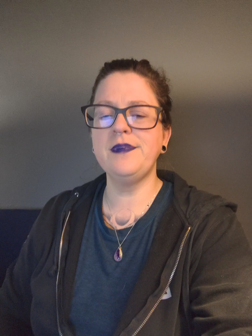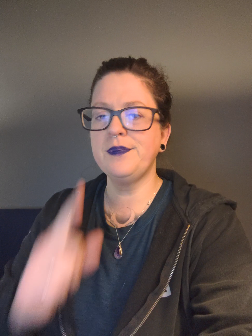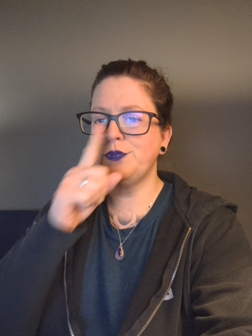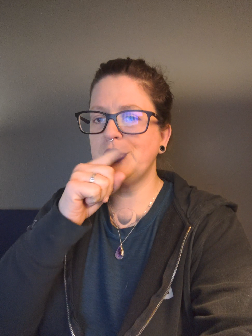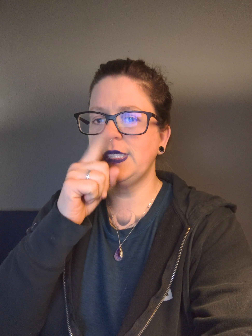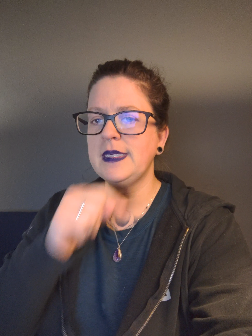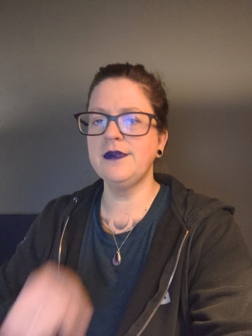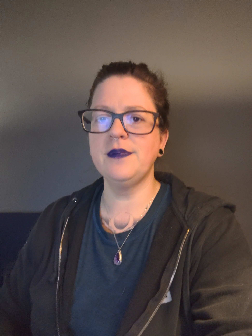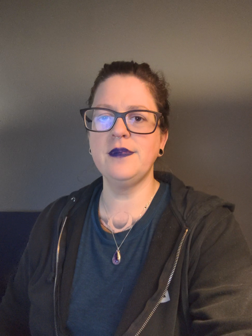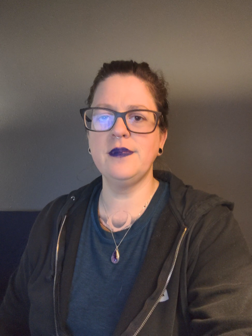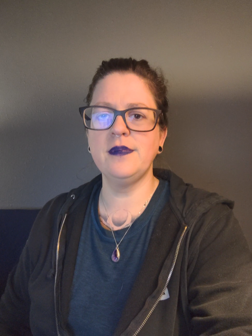pretend